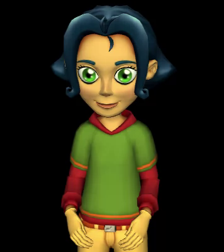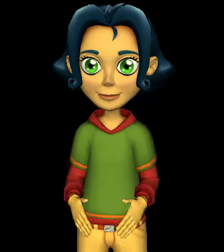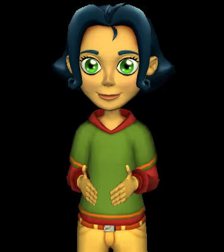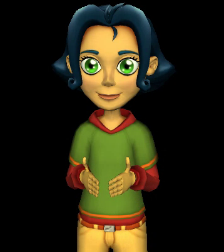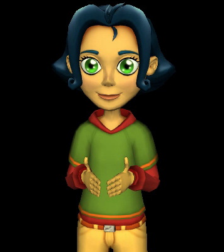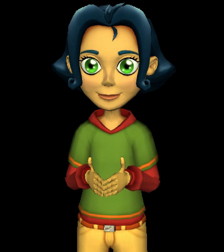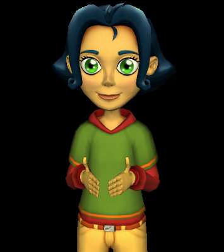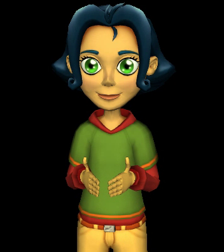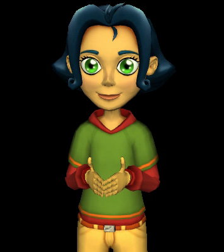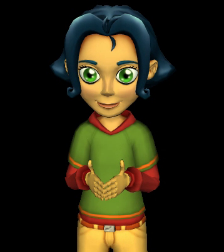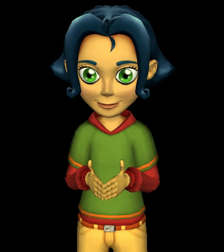يطلب